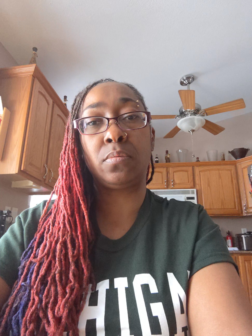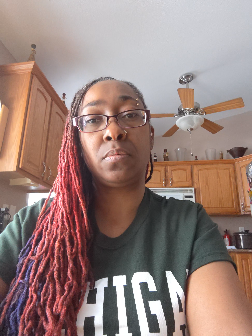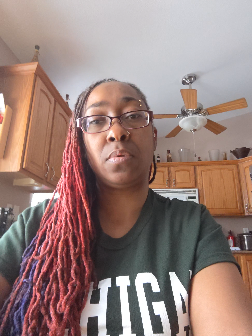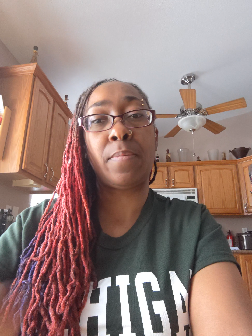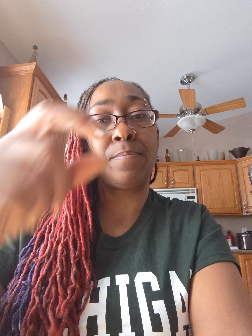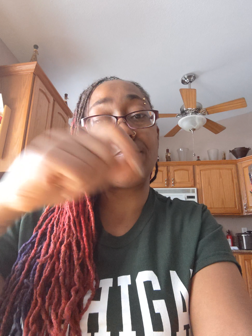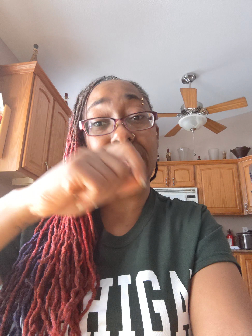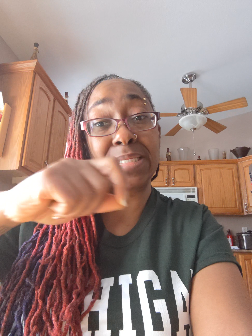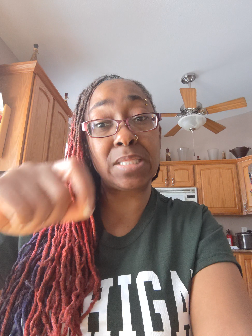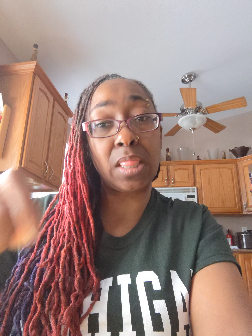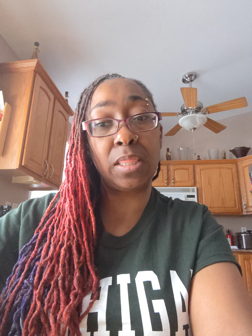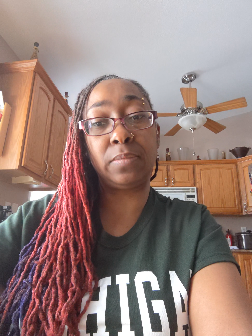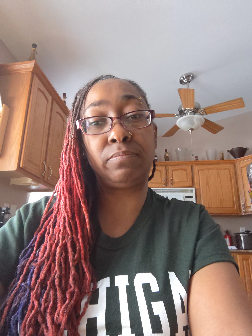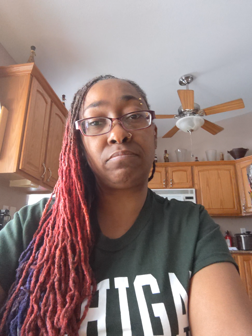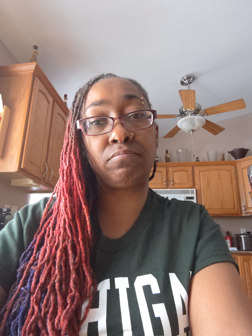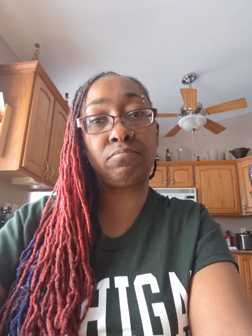pencil